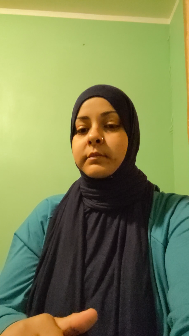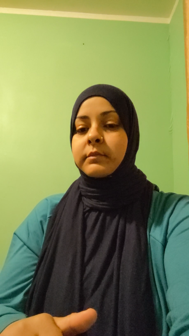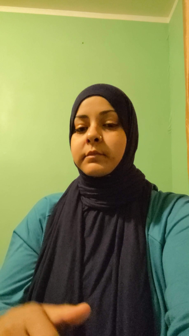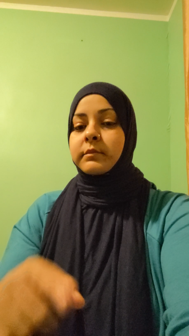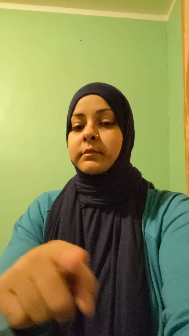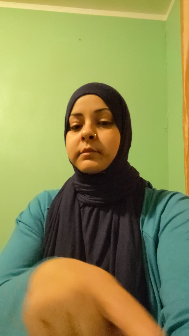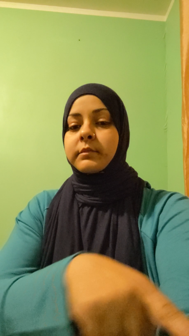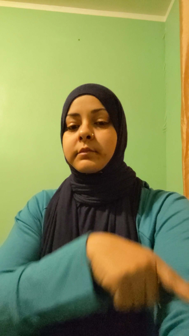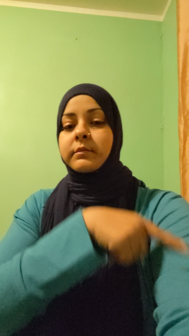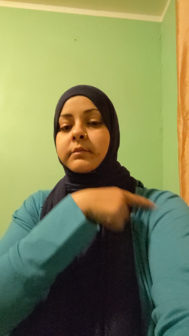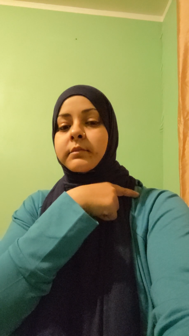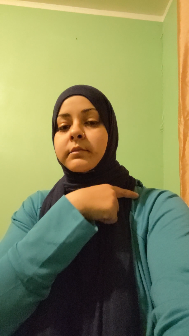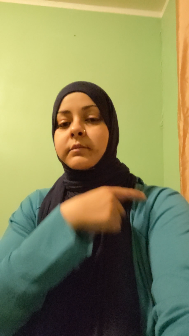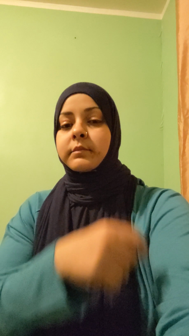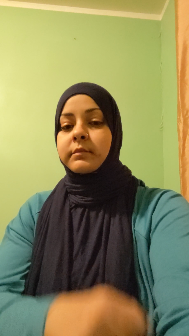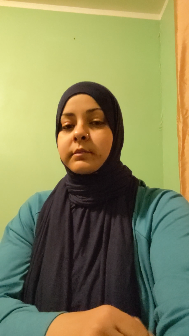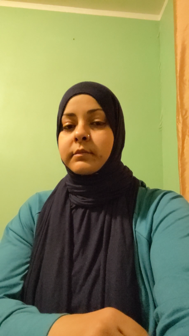long